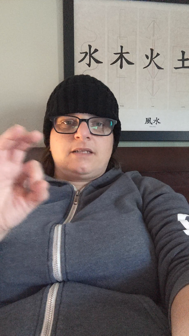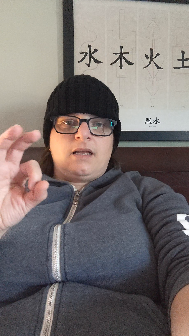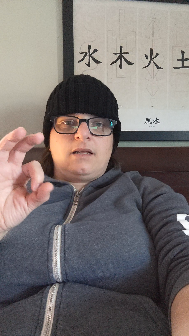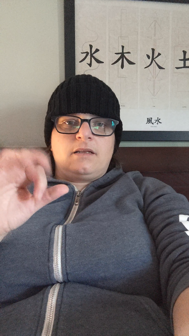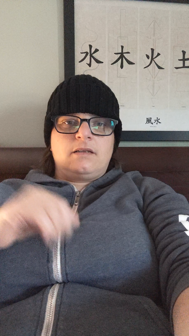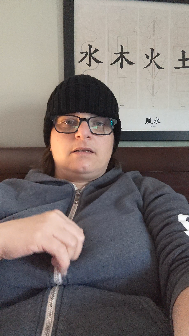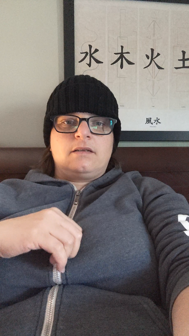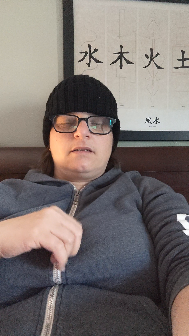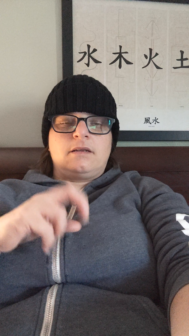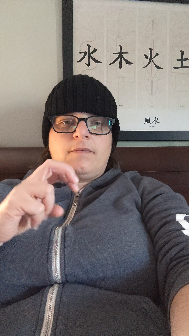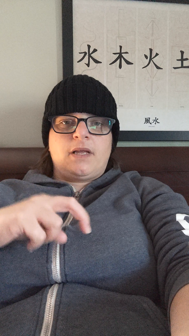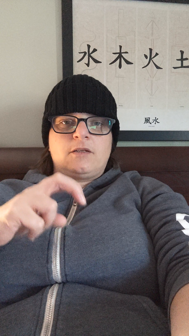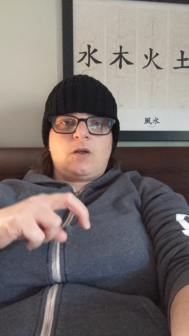potato